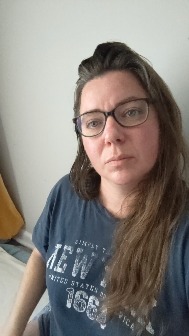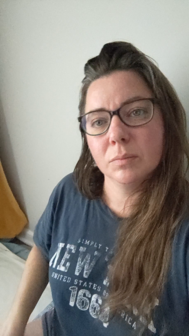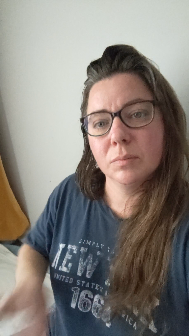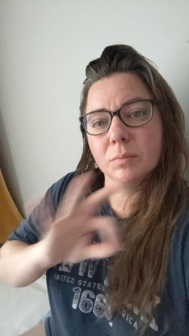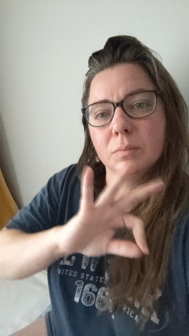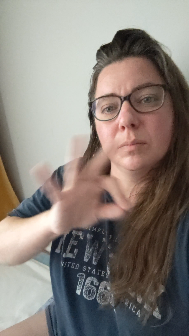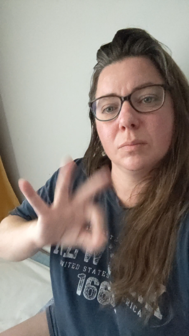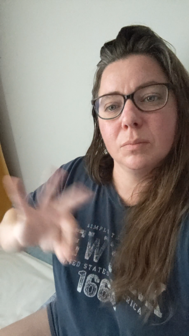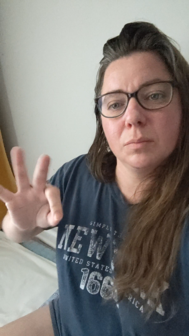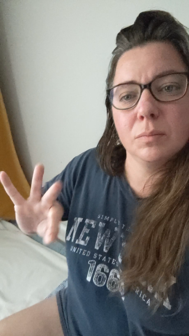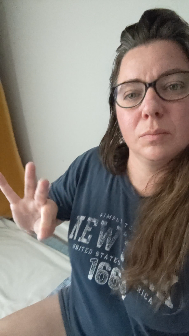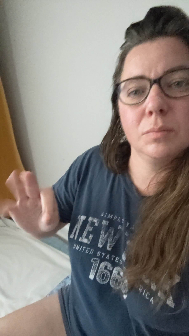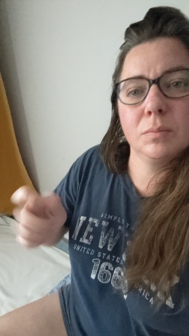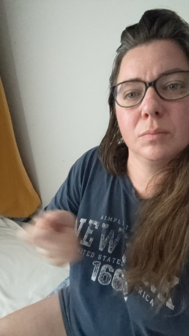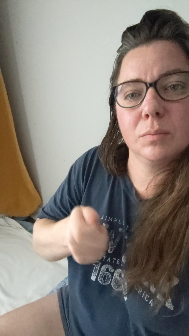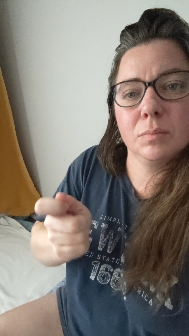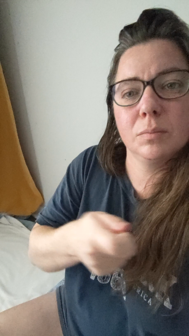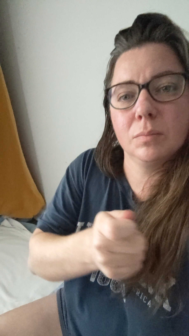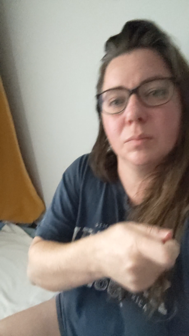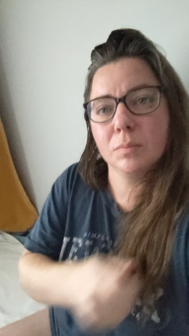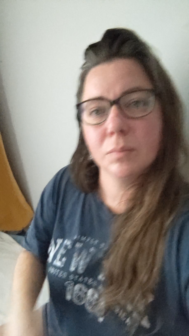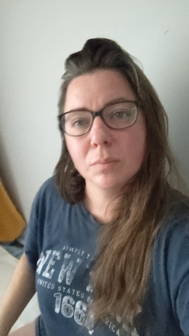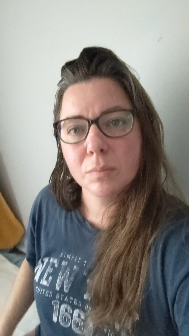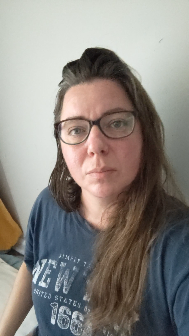hose